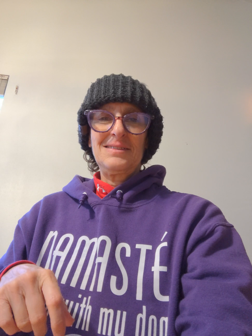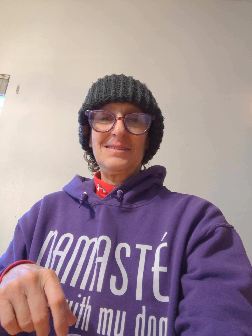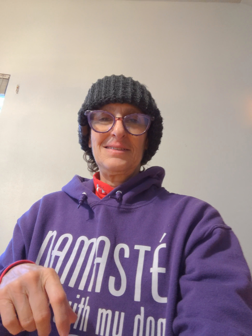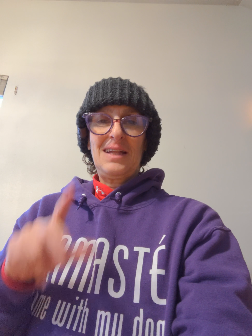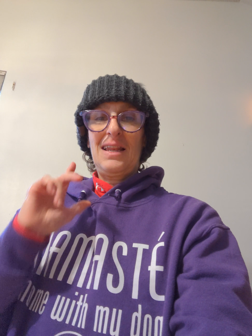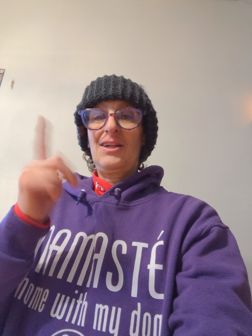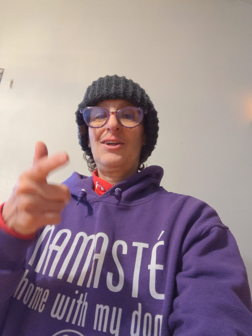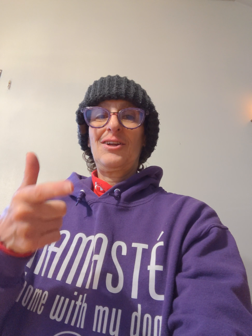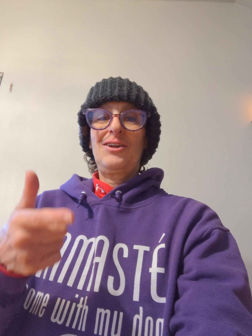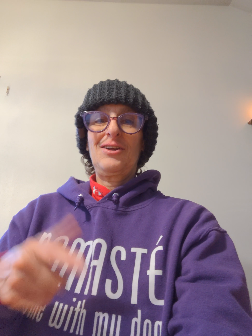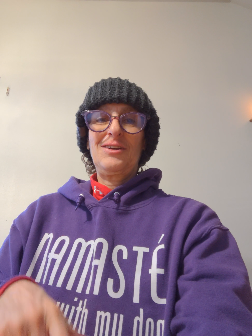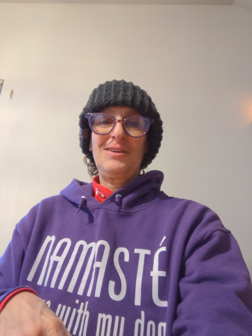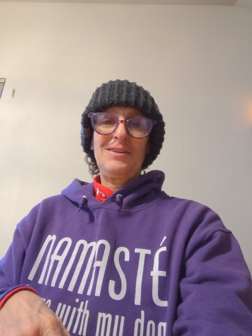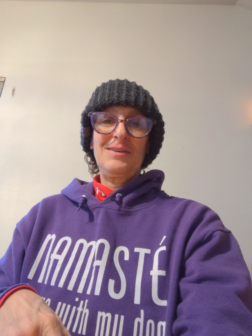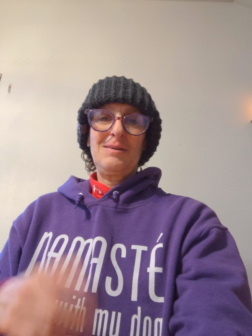later